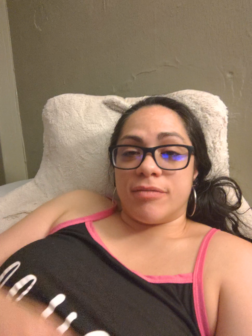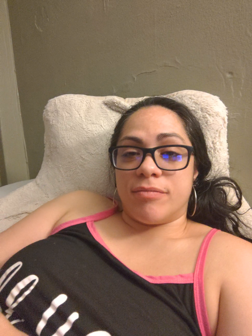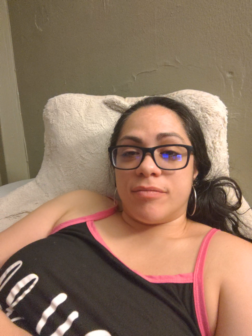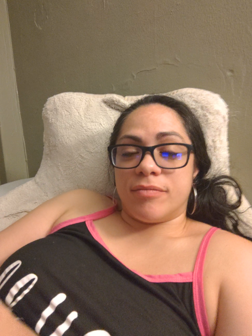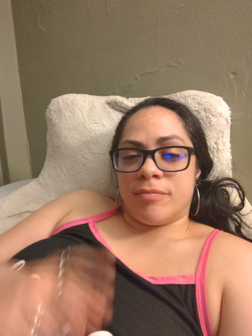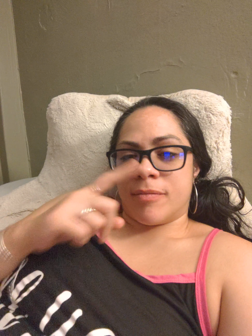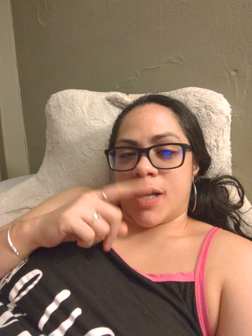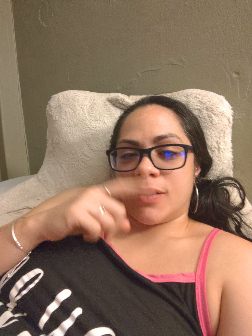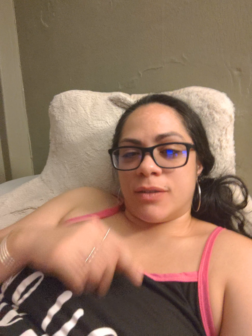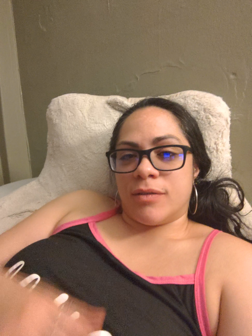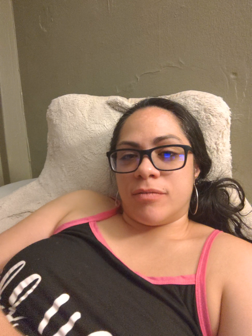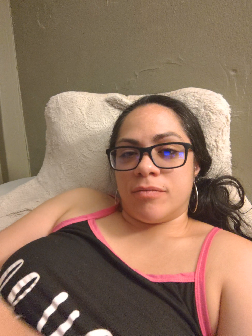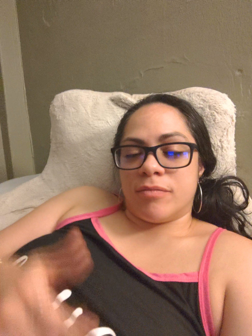mouse